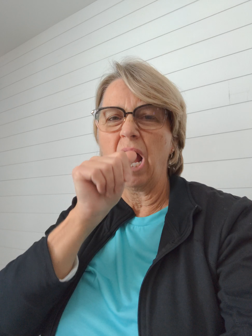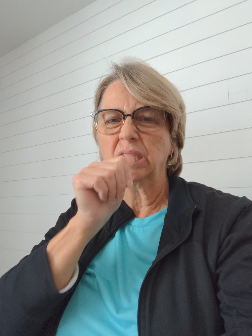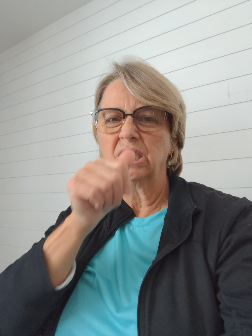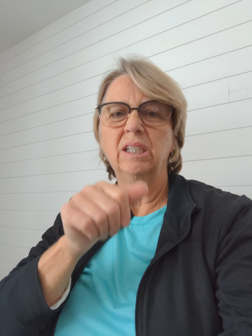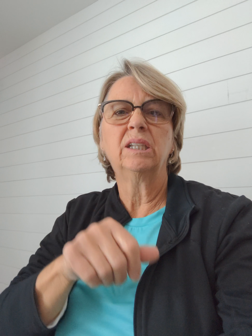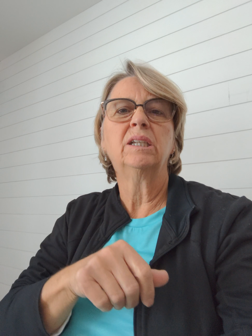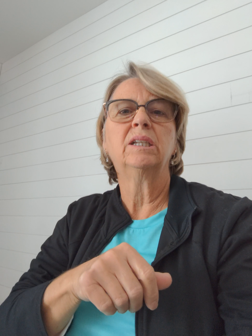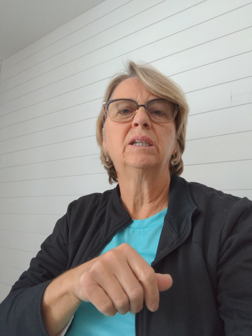nuts